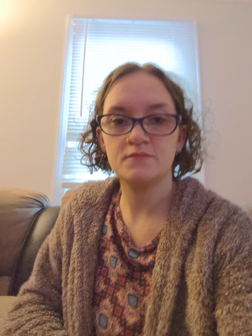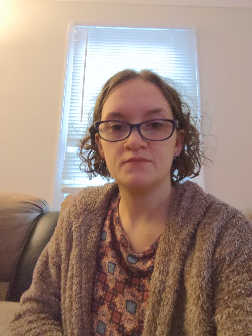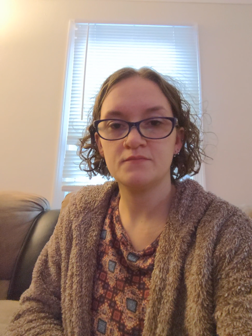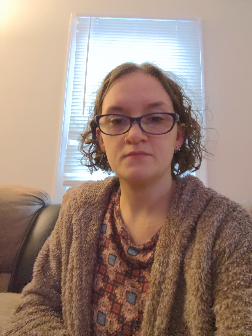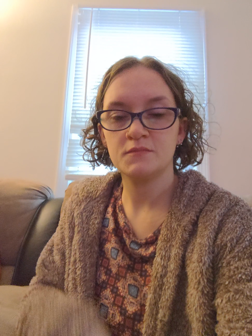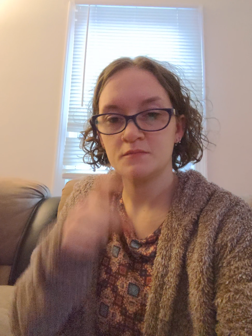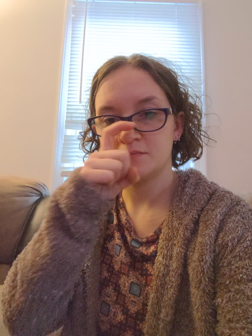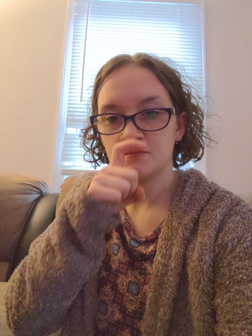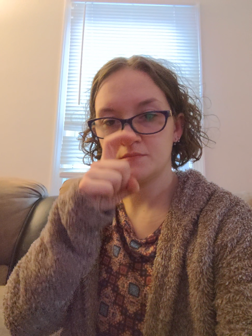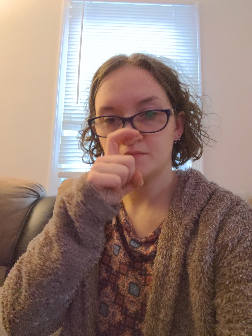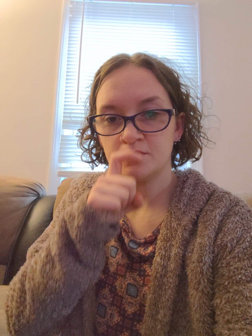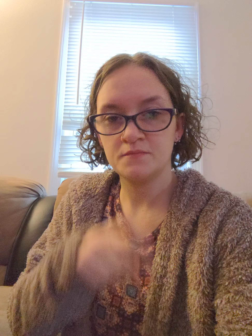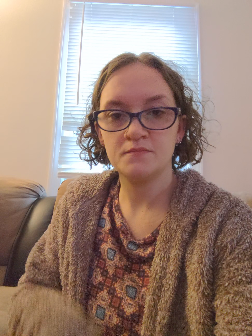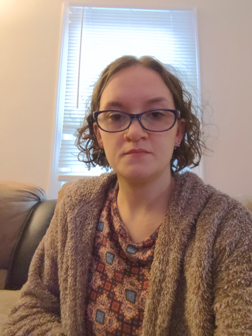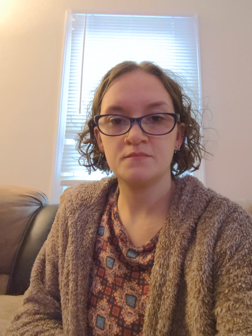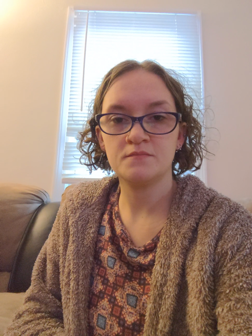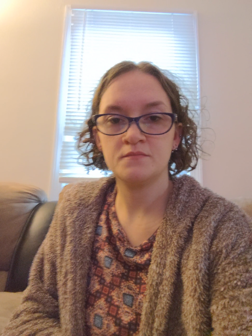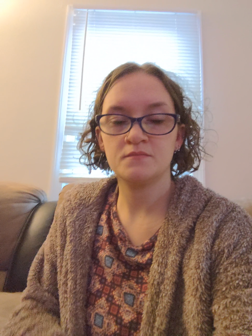doll